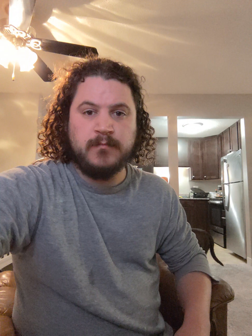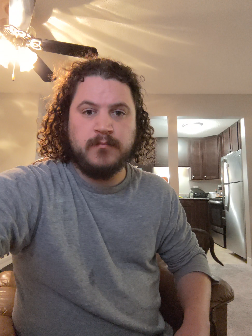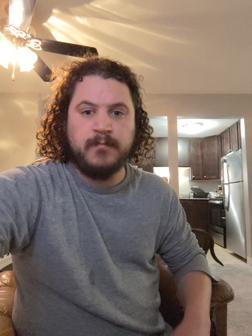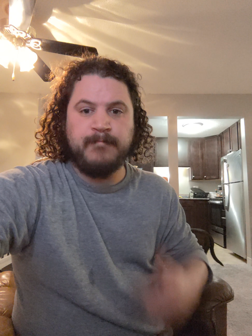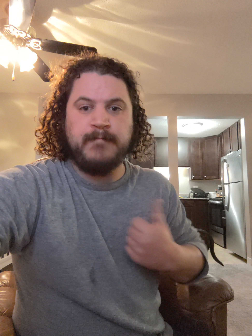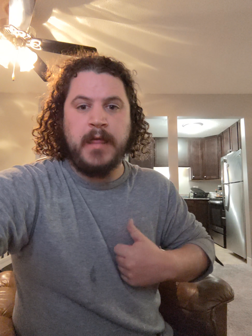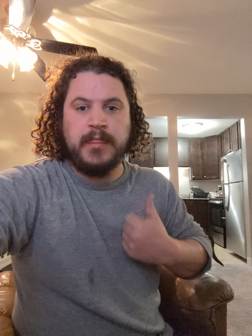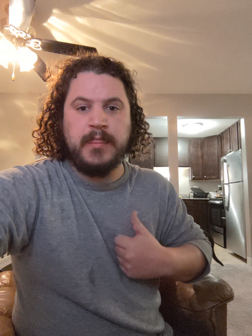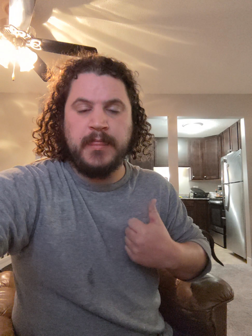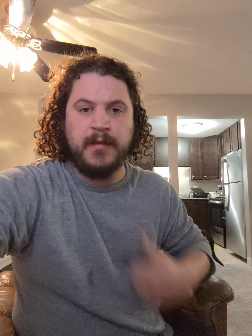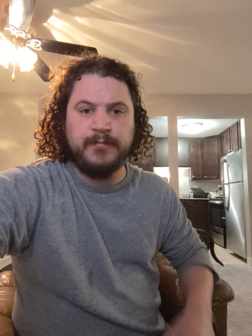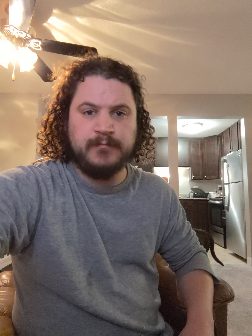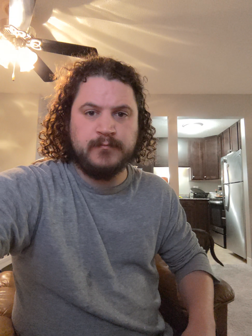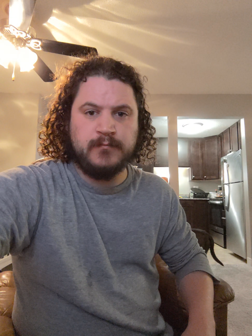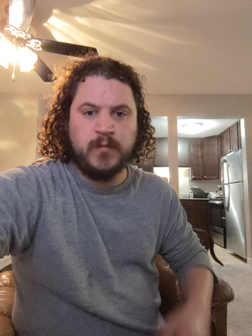bath